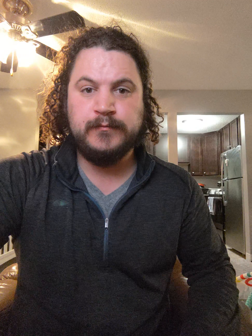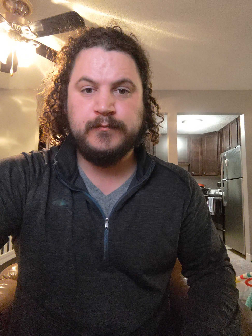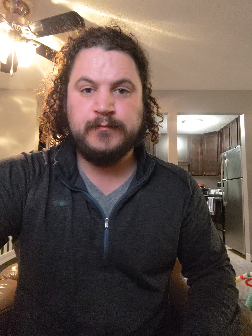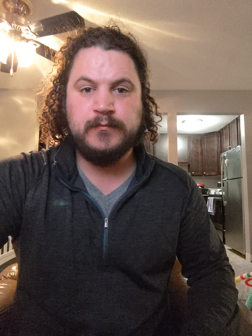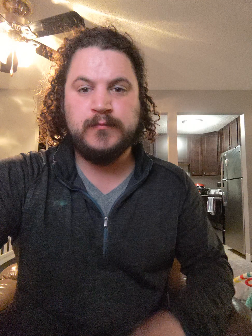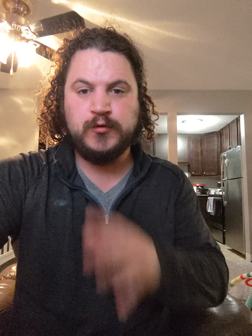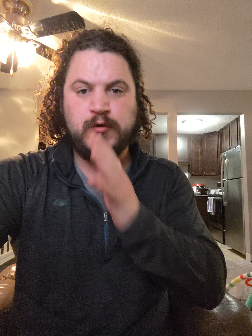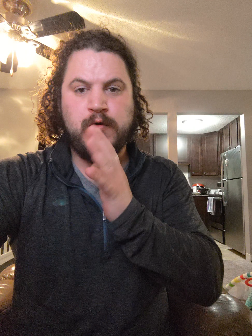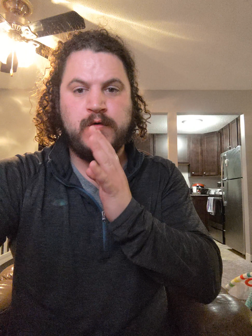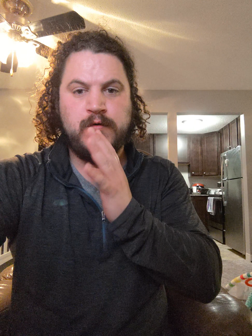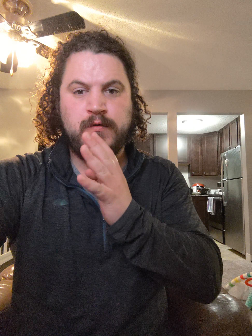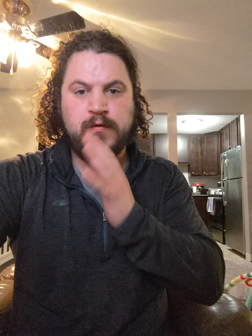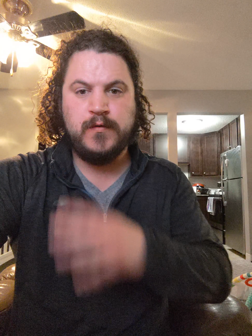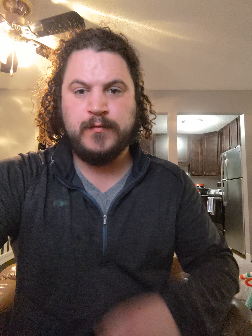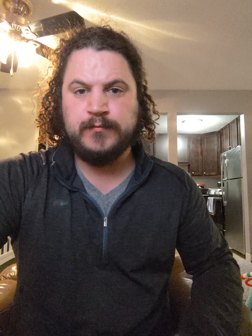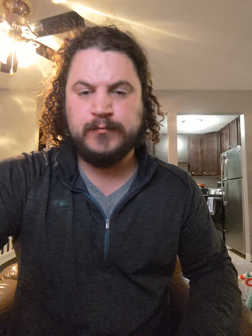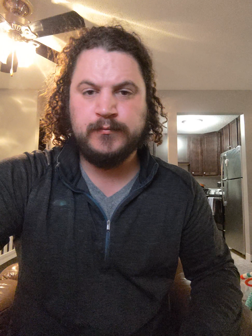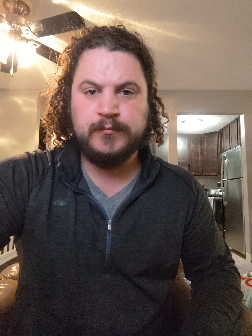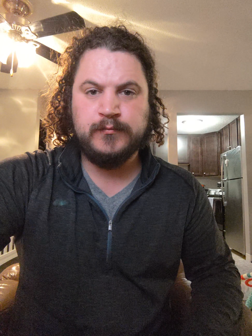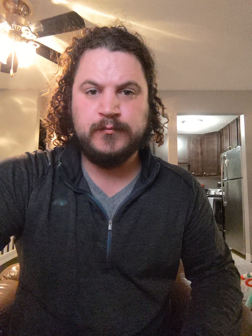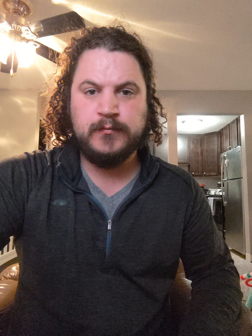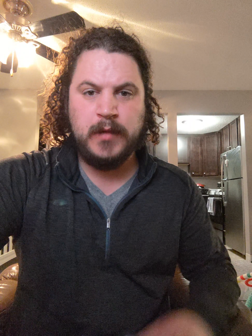talk